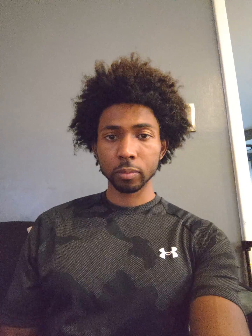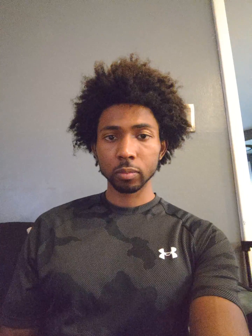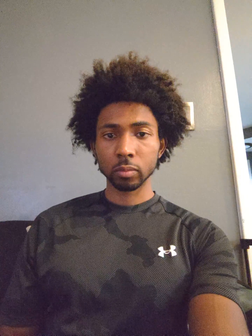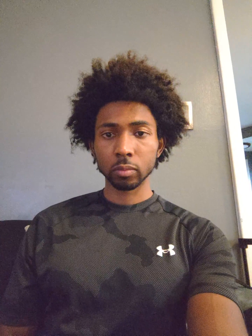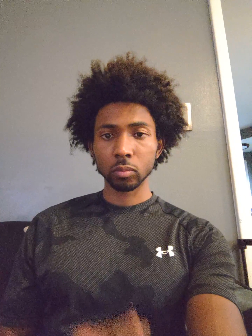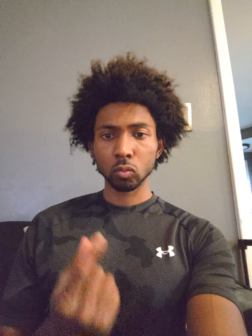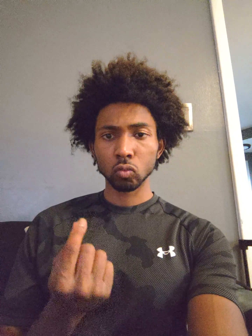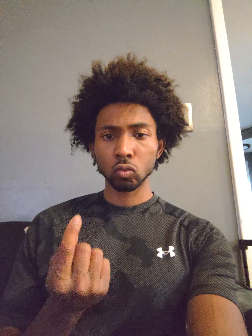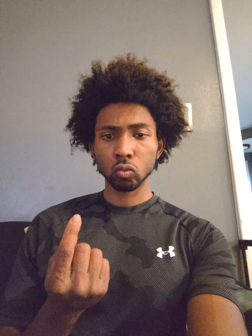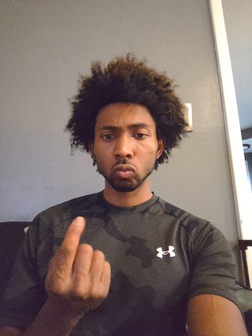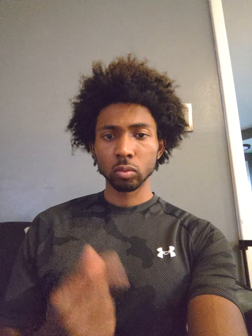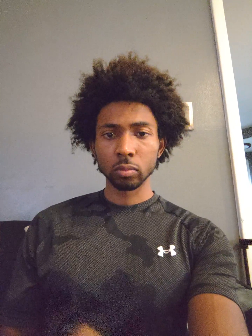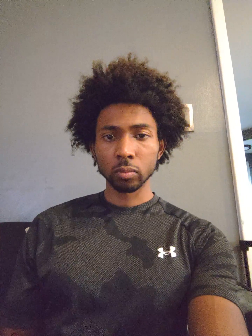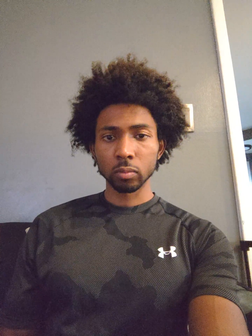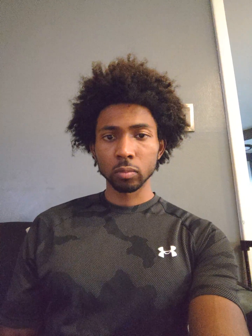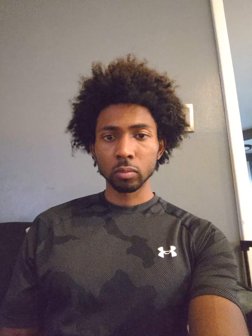do